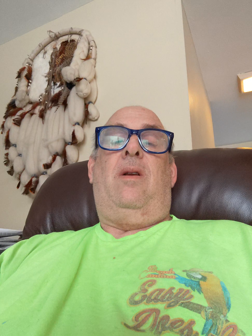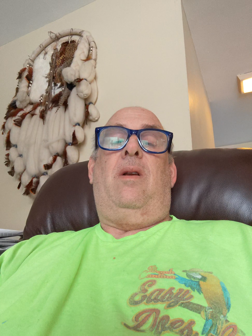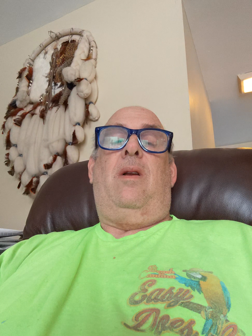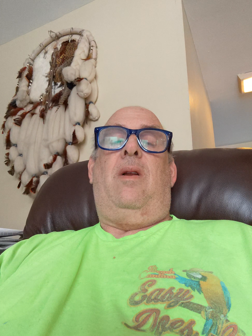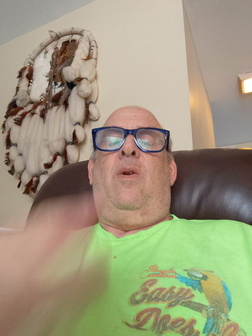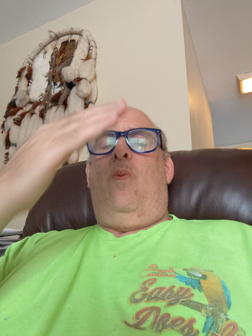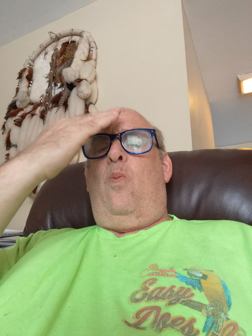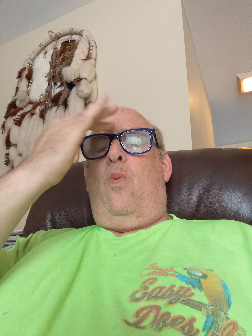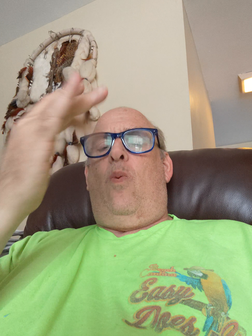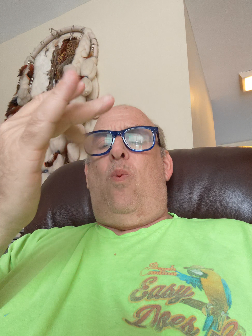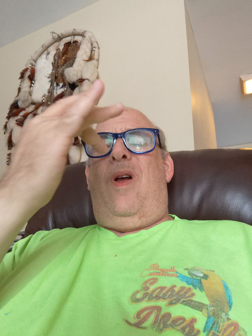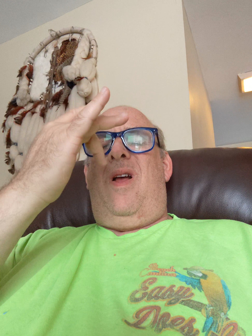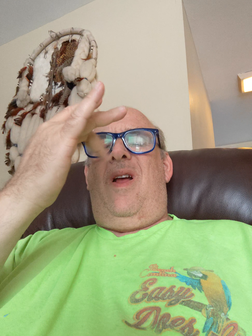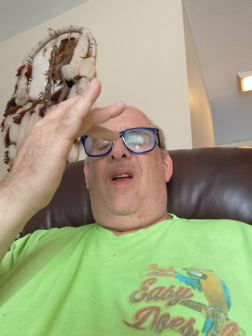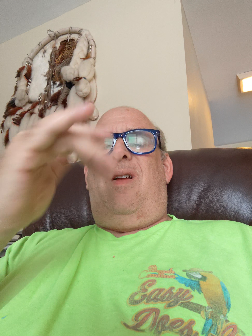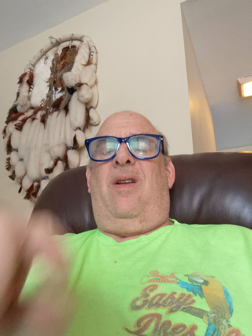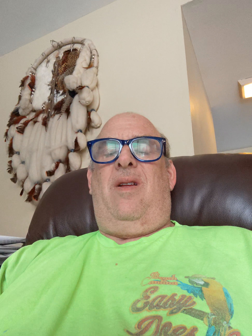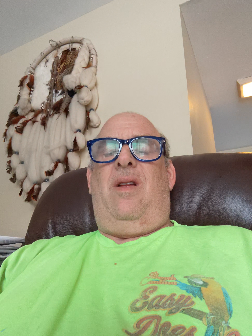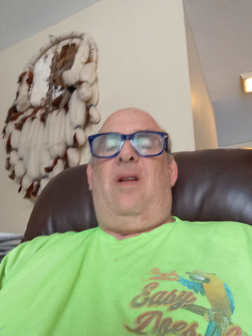why